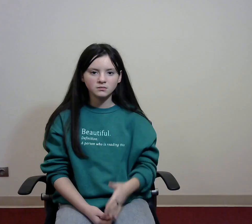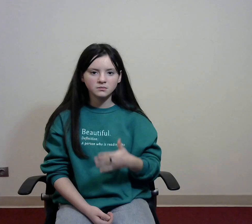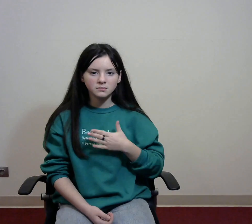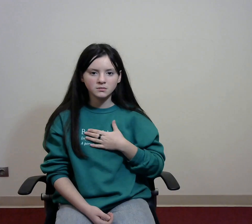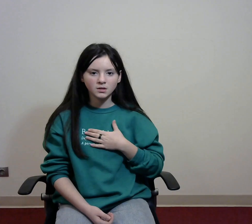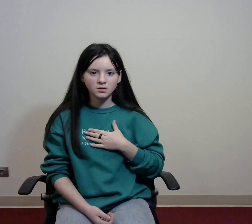mən